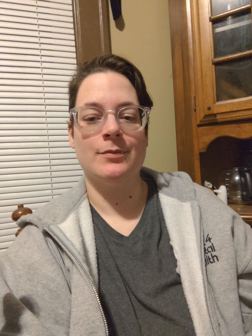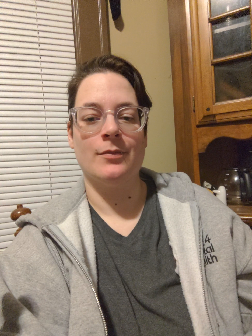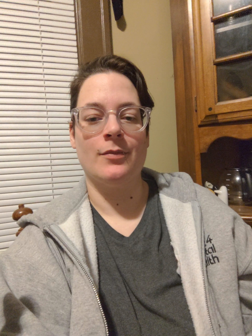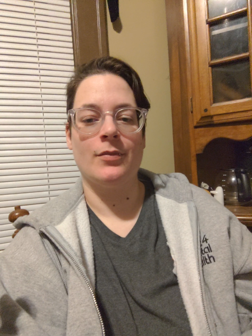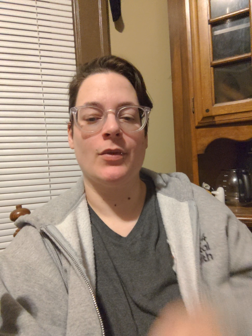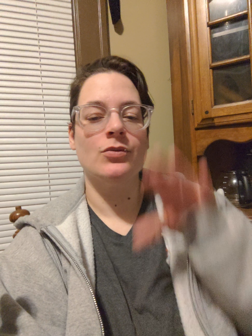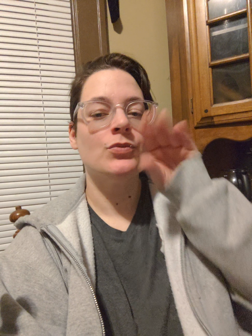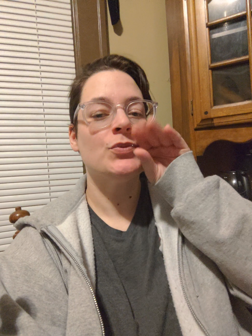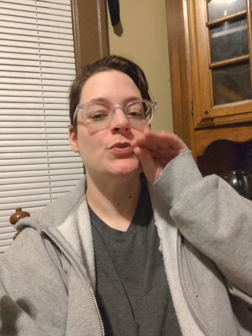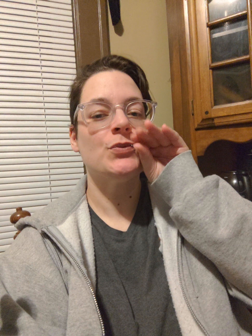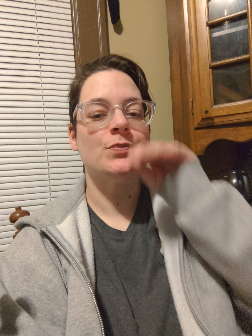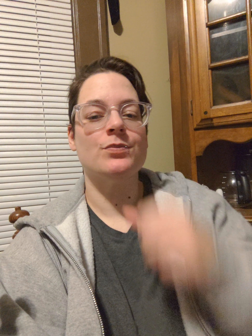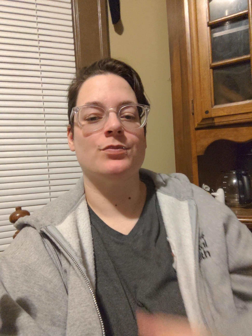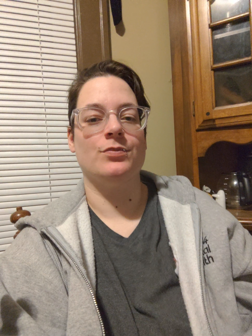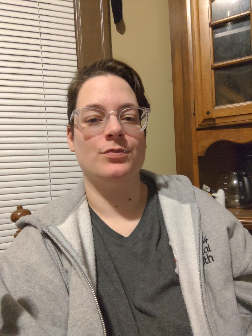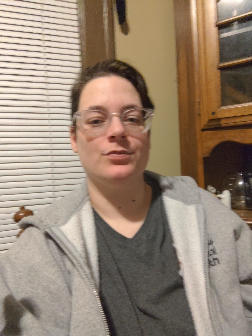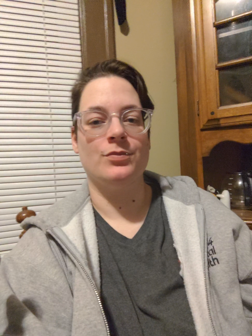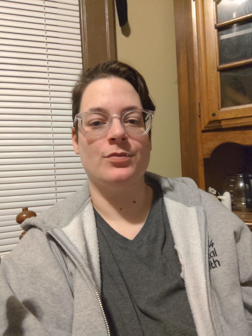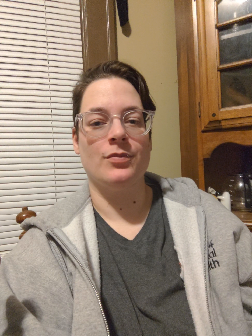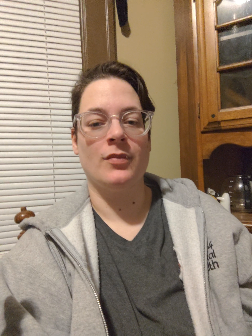goose